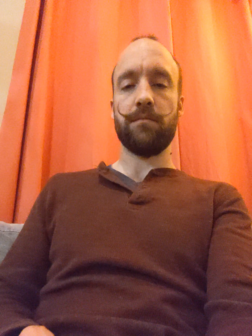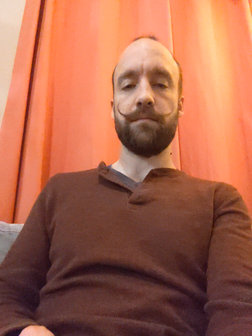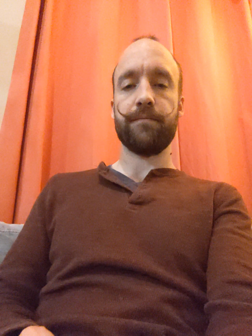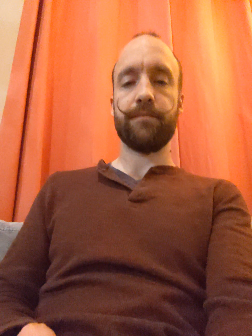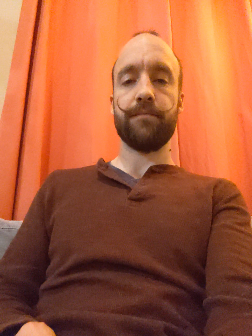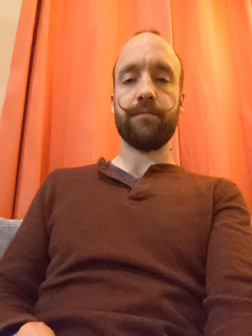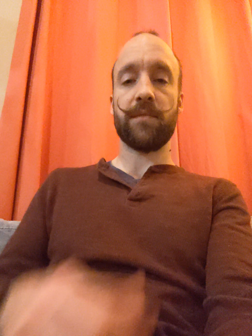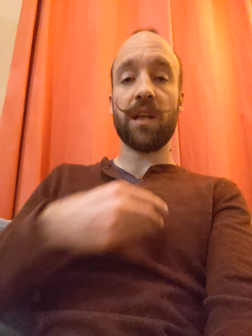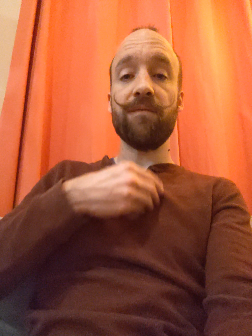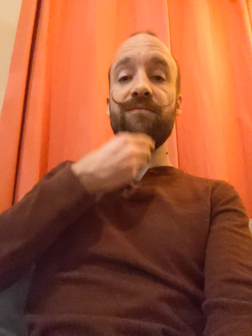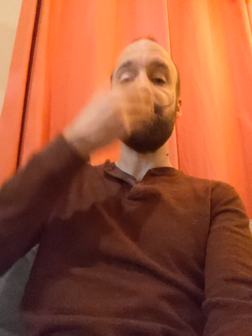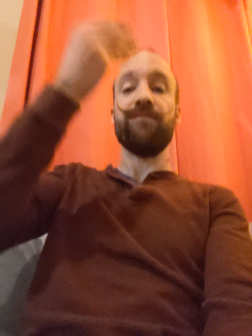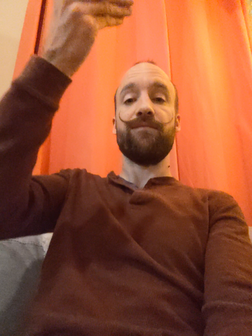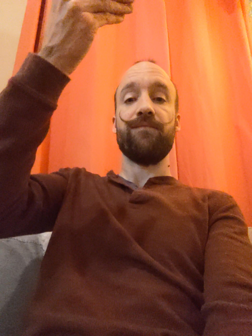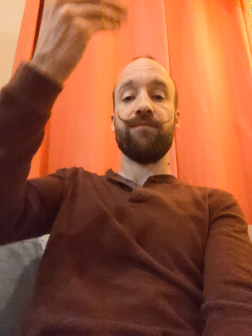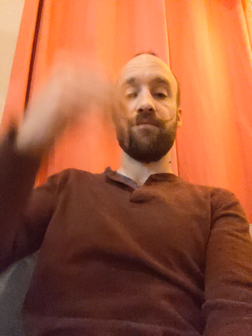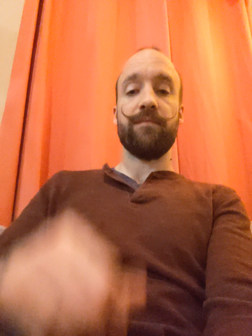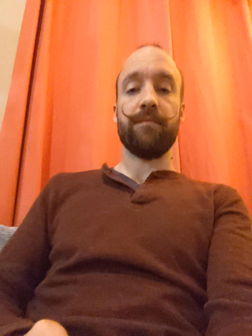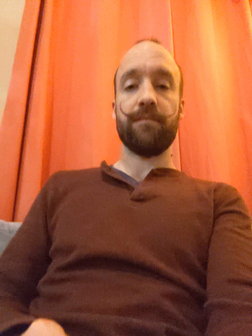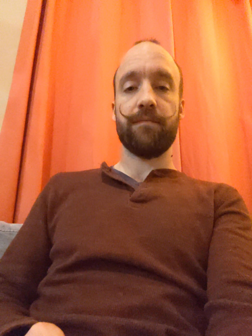giraffe